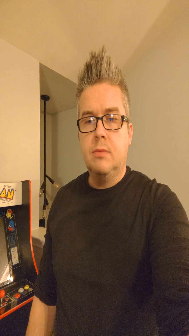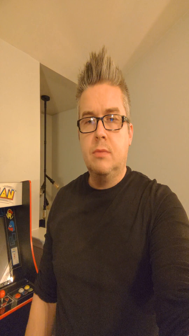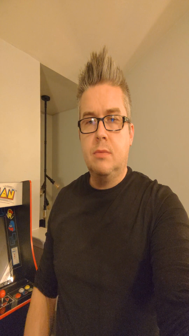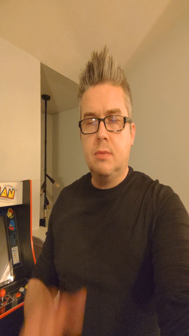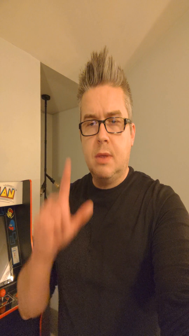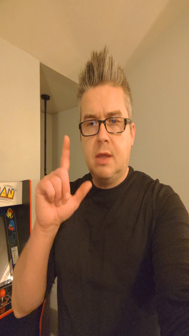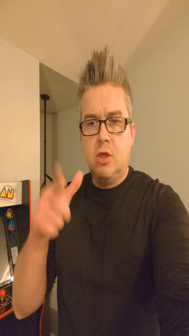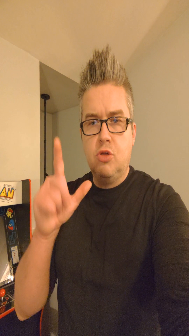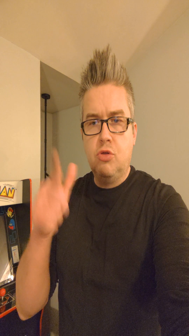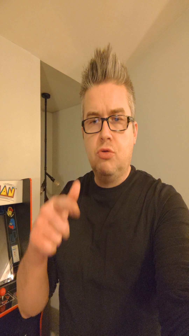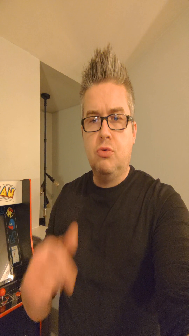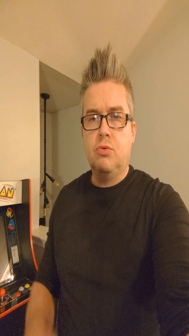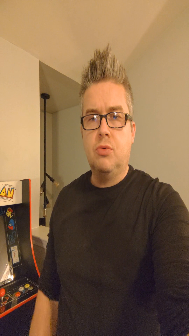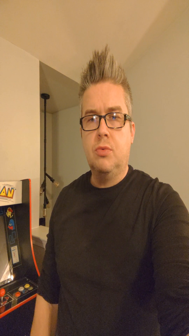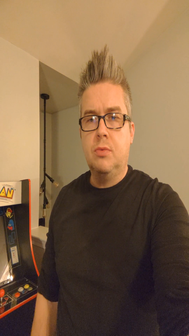later